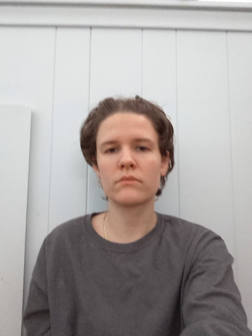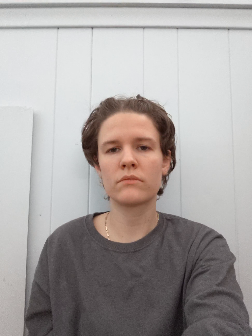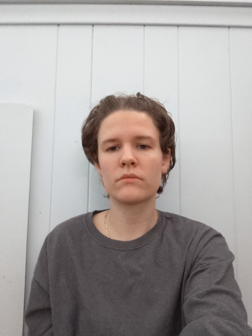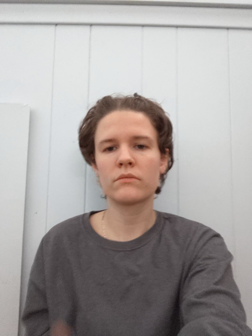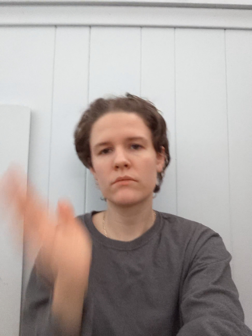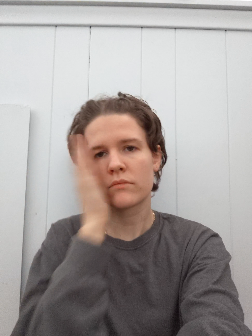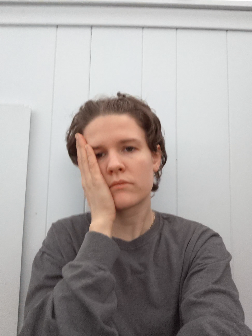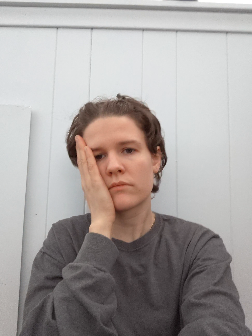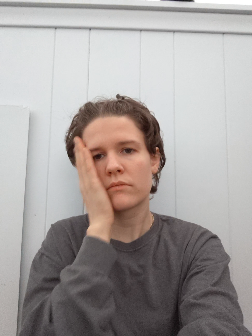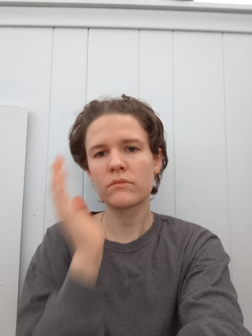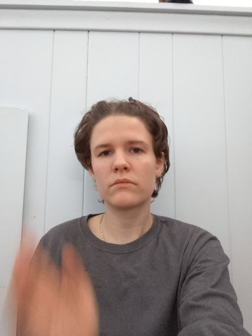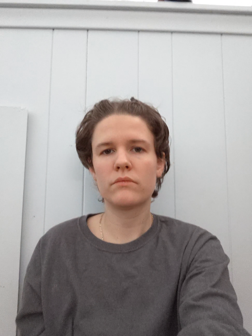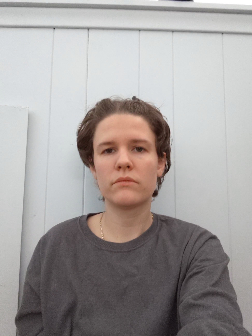bed